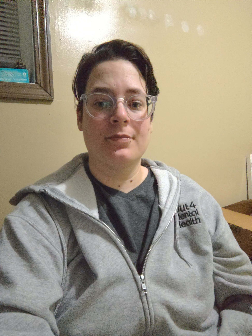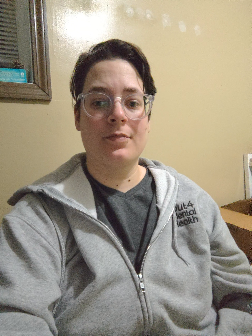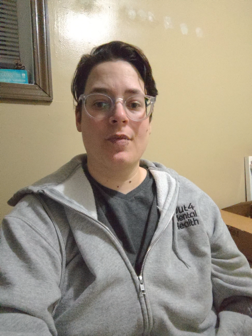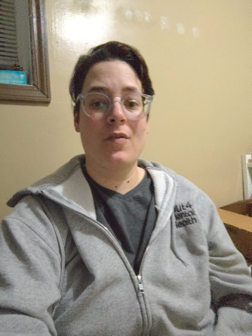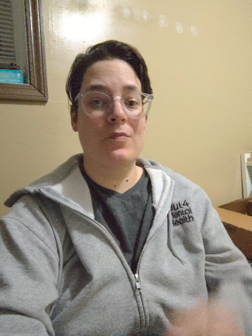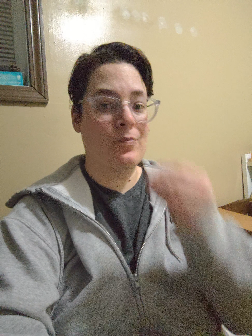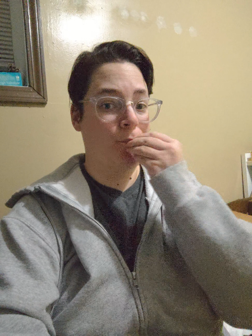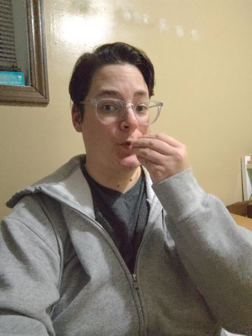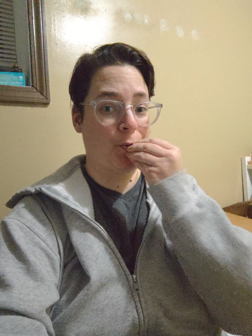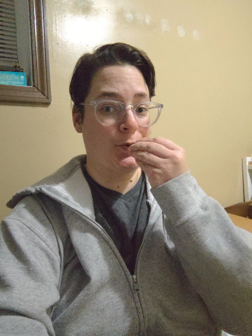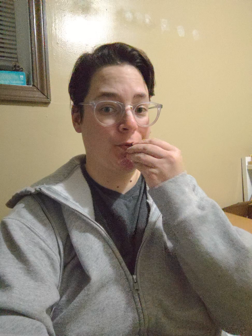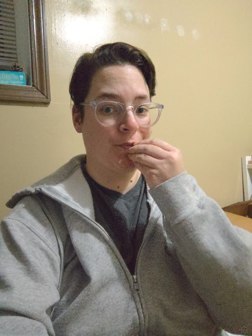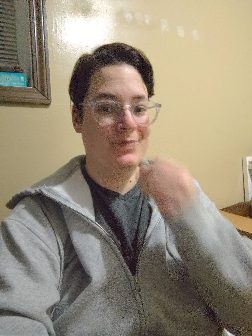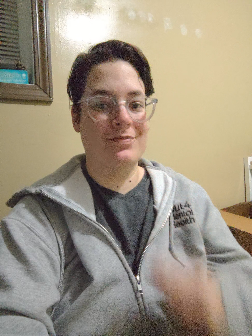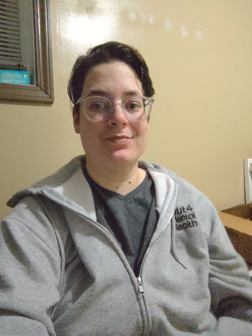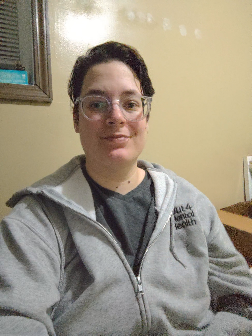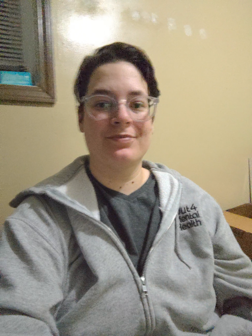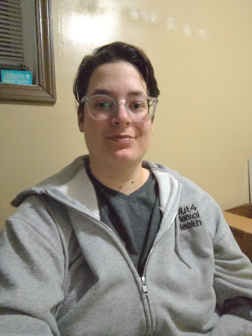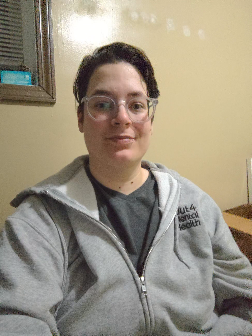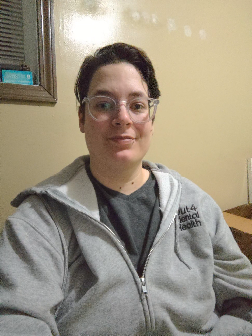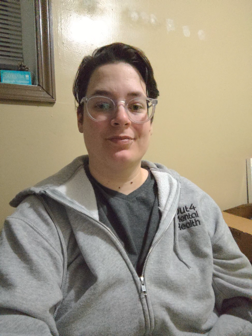food